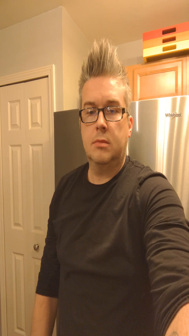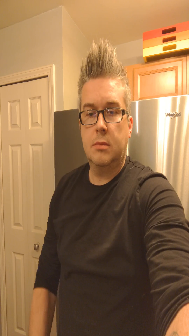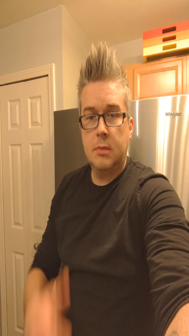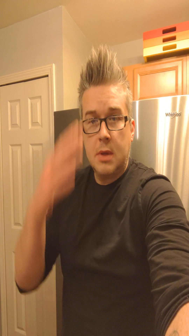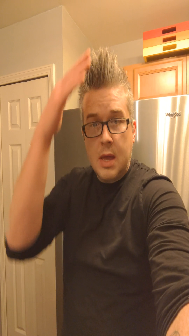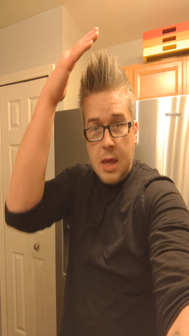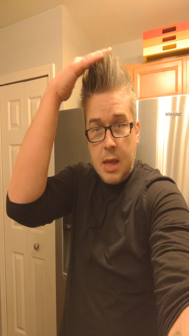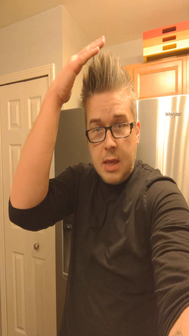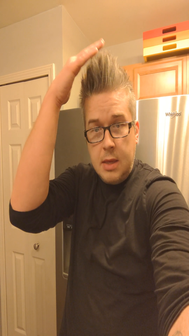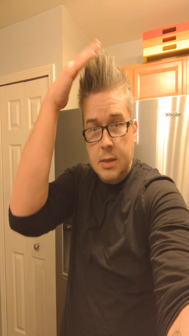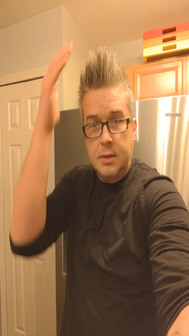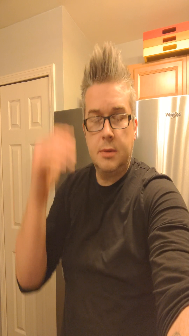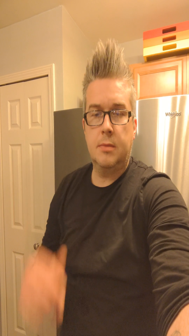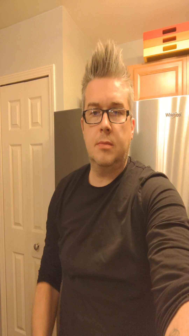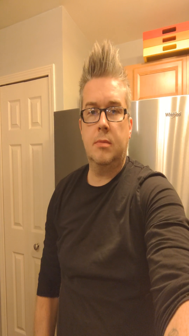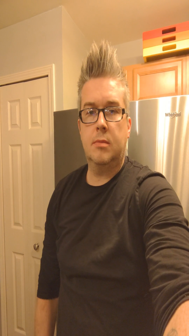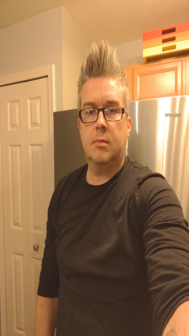hat